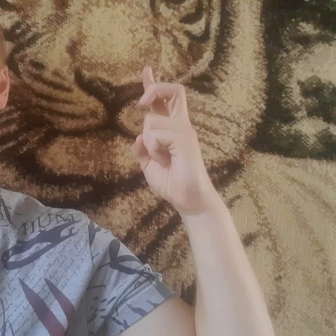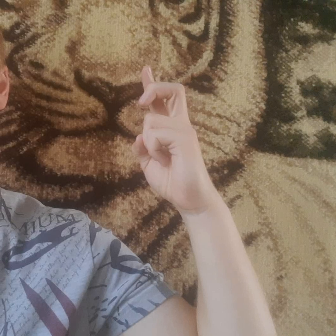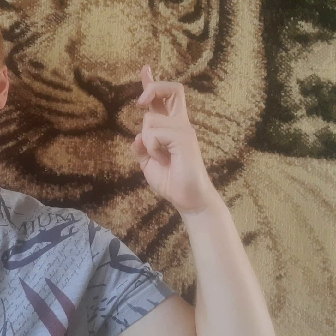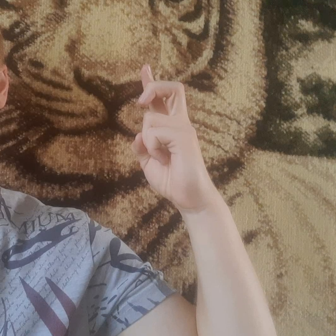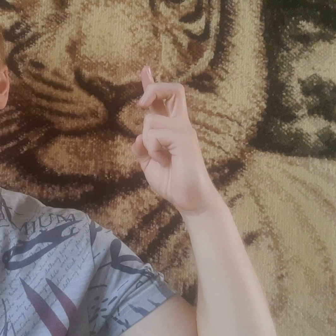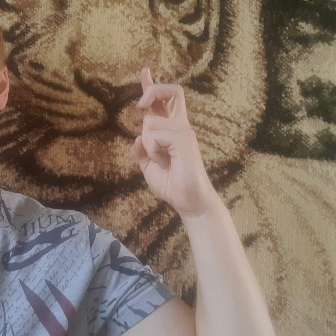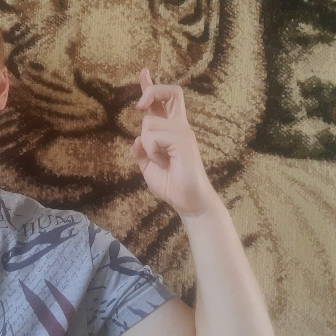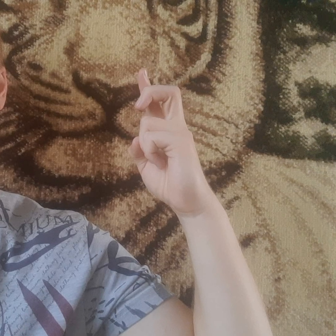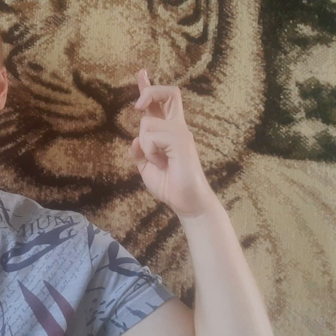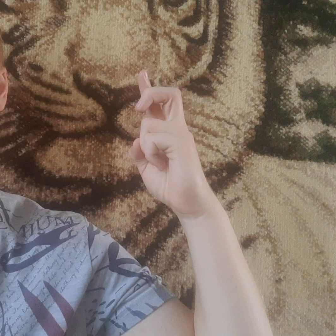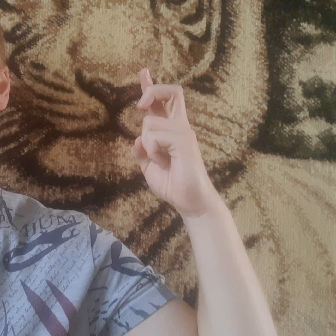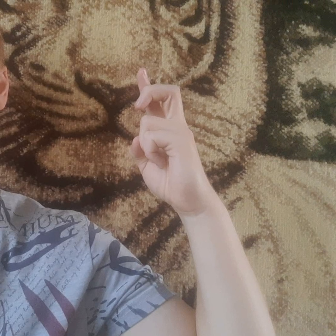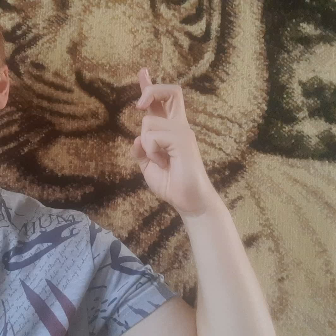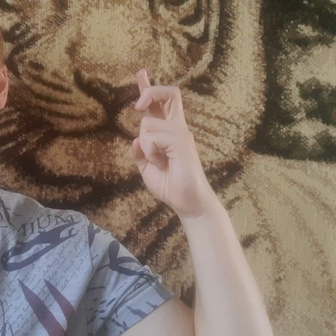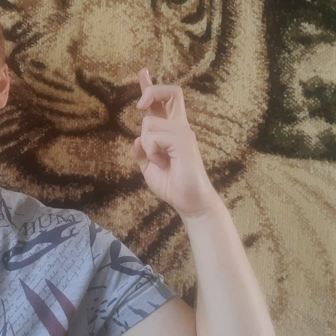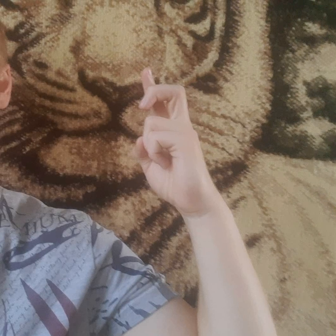Б